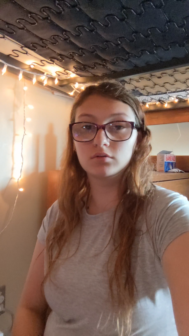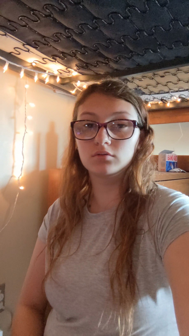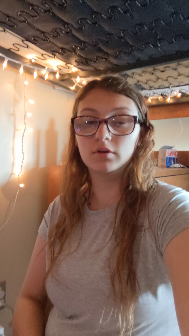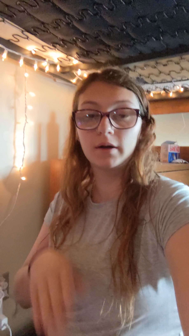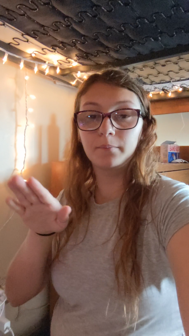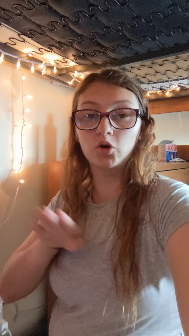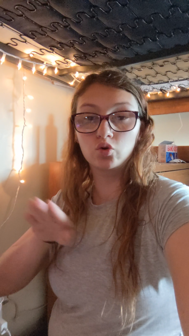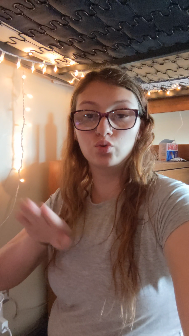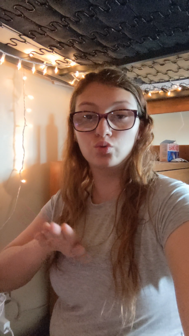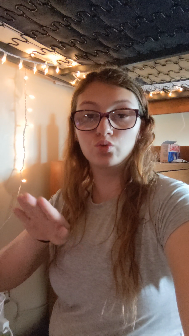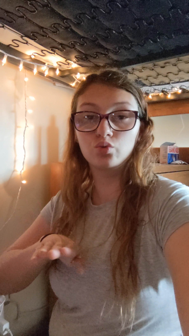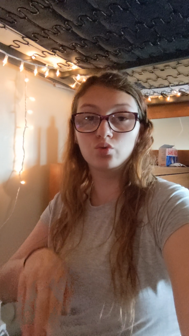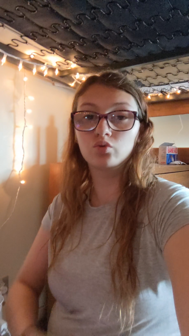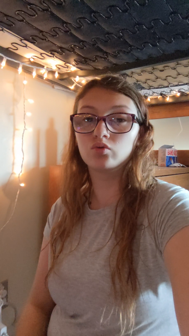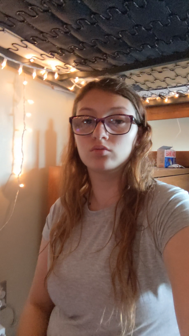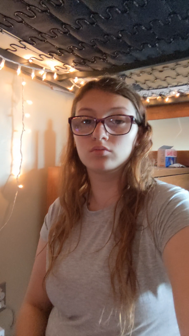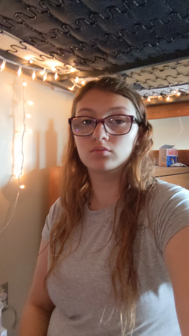penguin